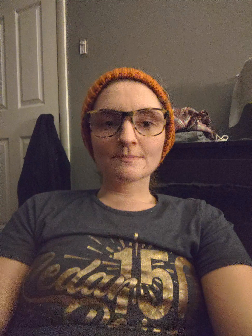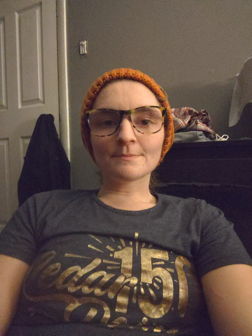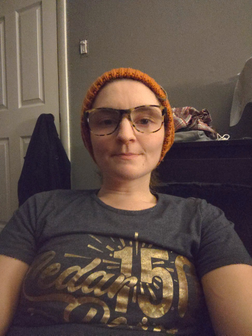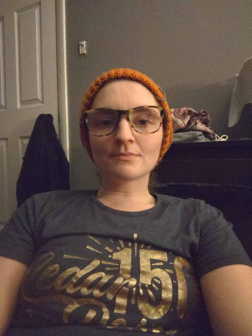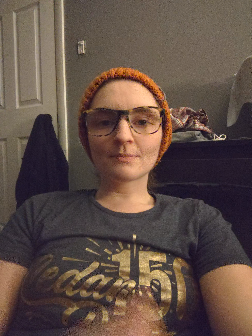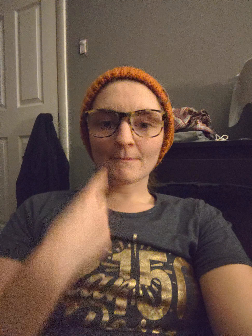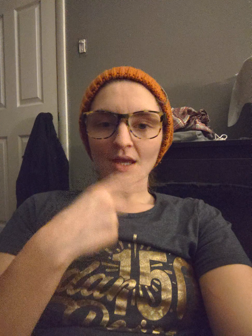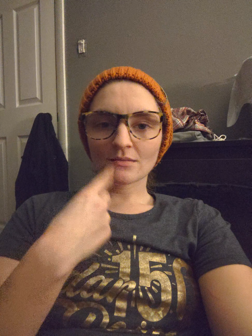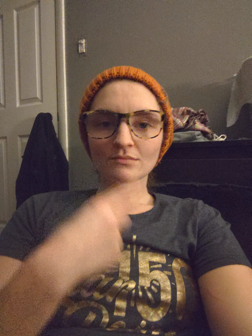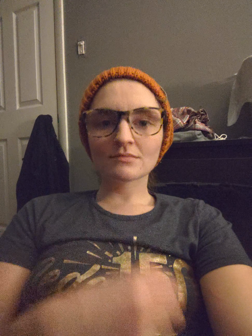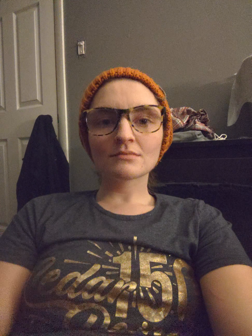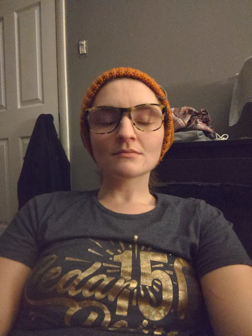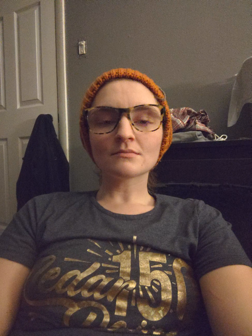mouth